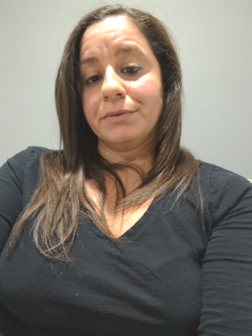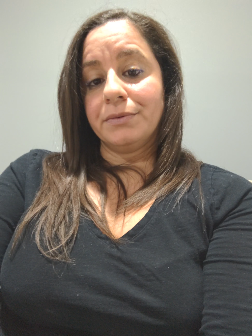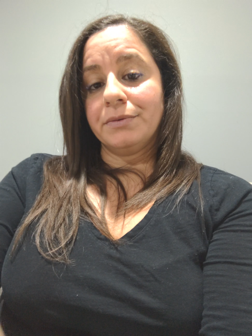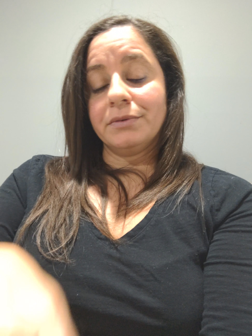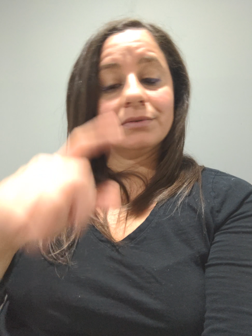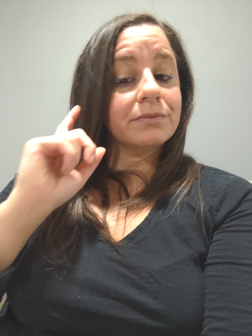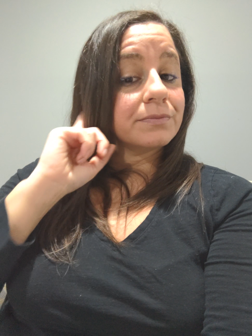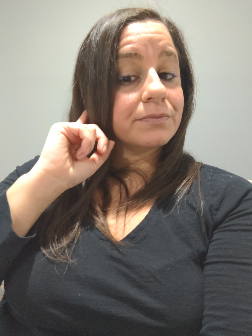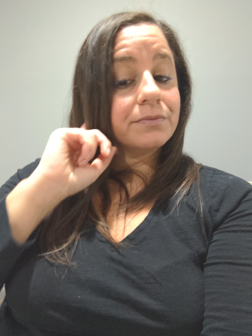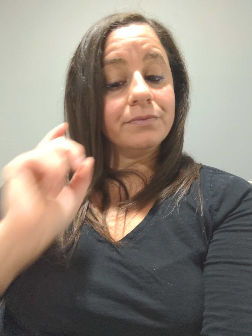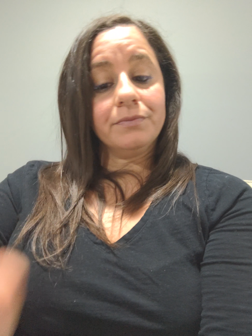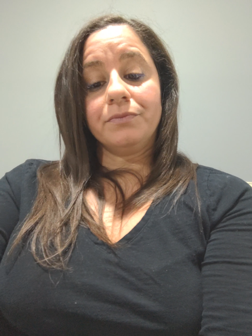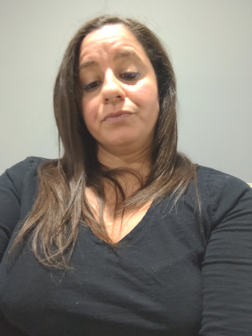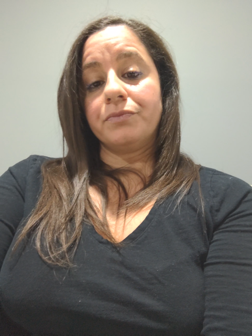ear